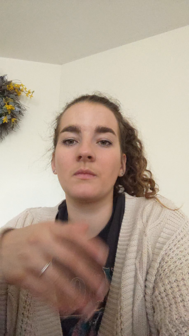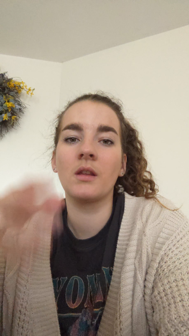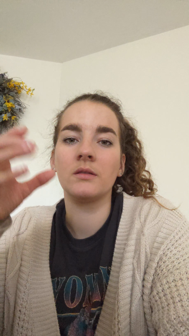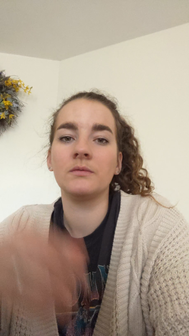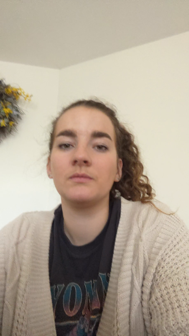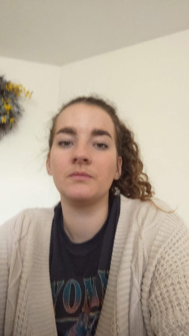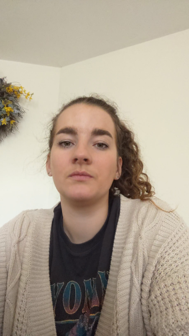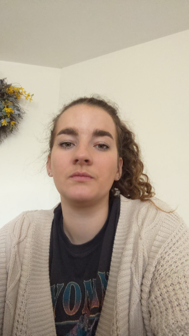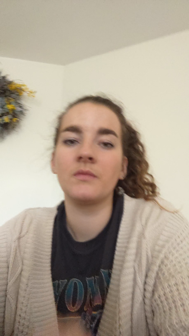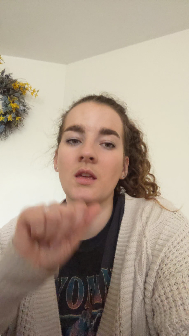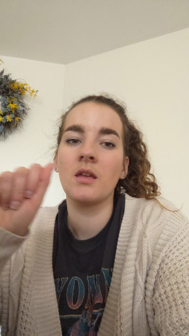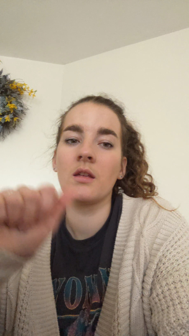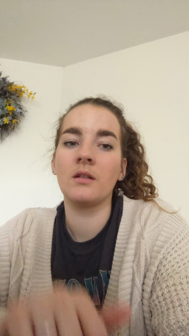a